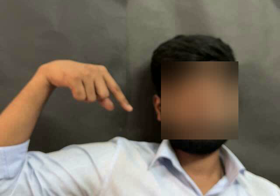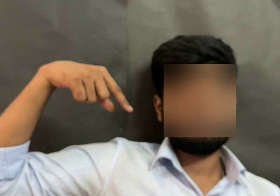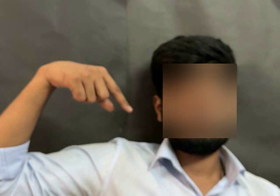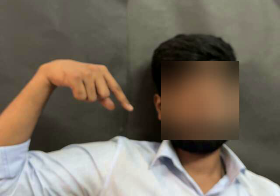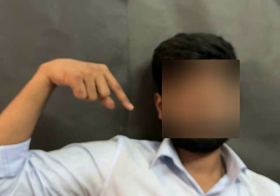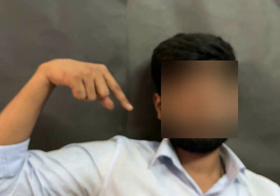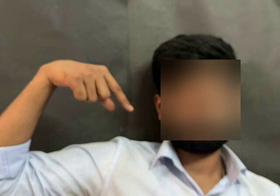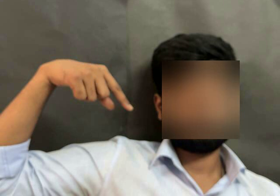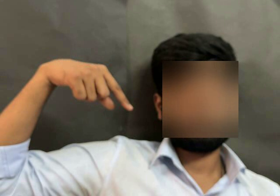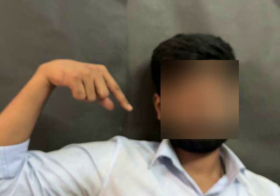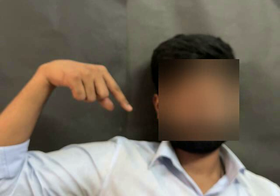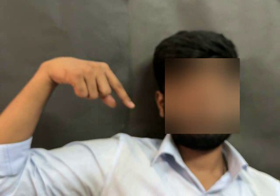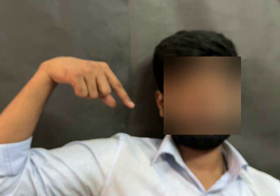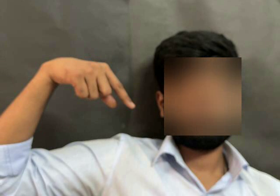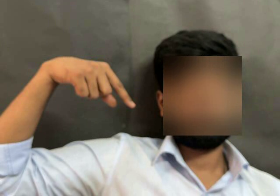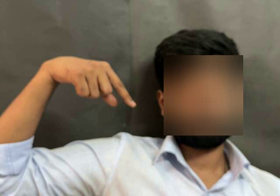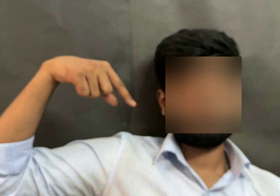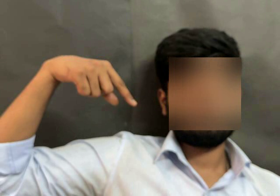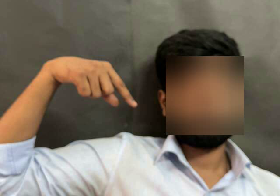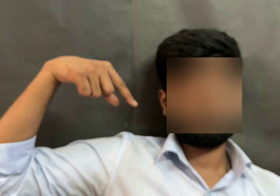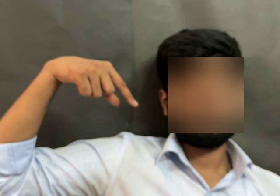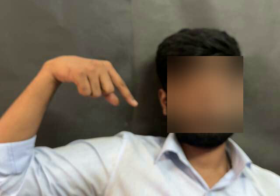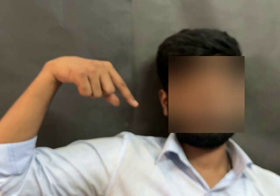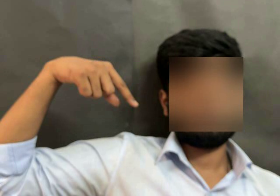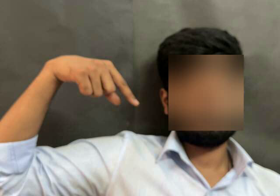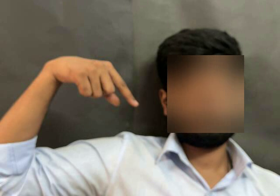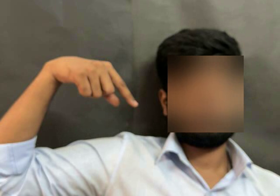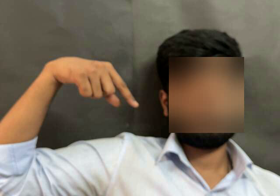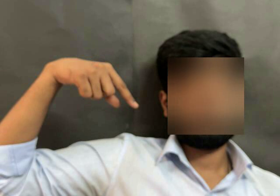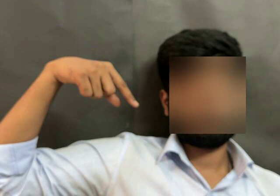Q